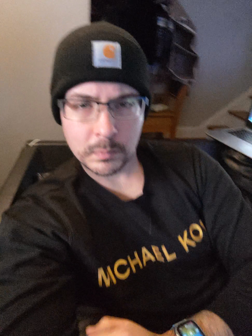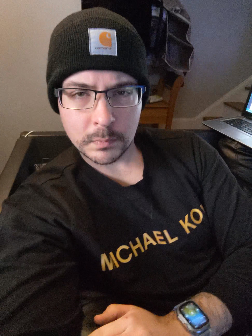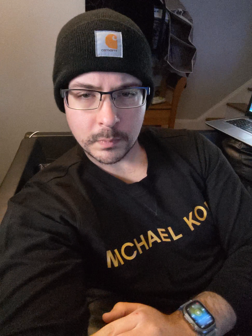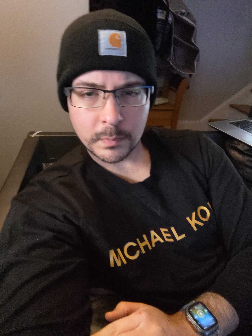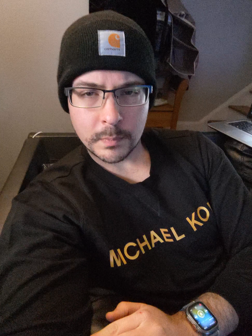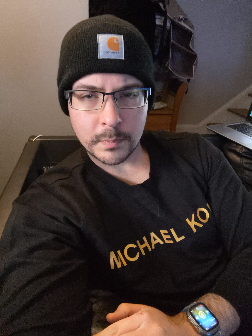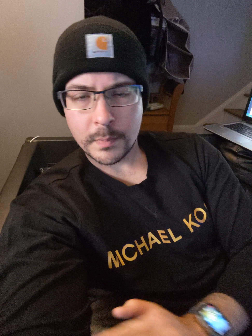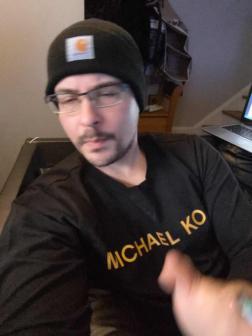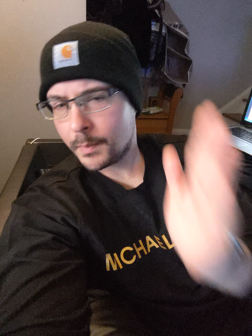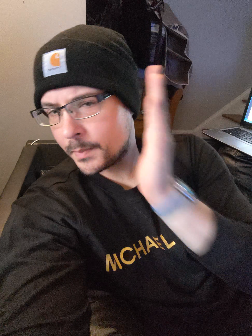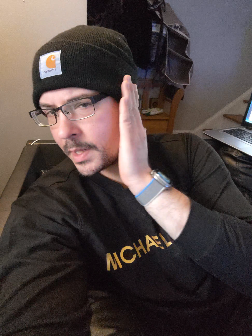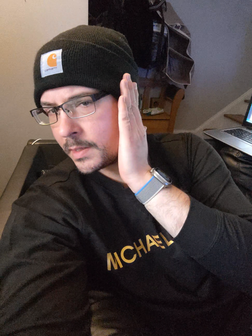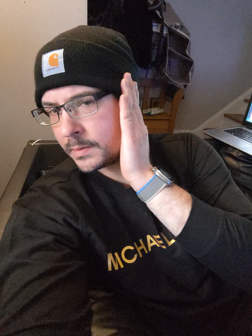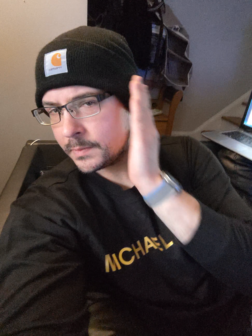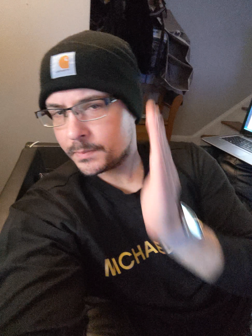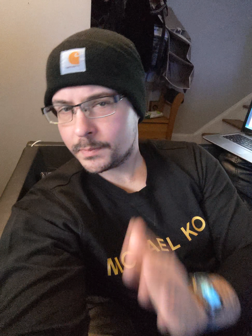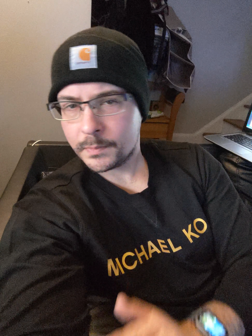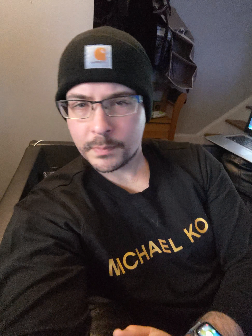bed